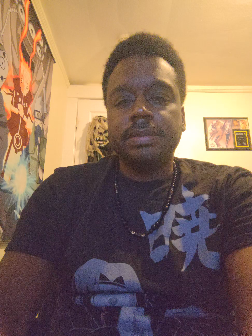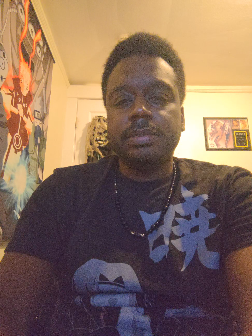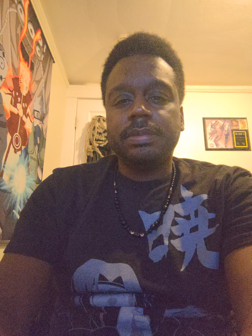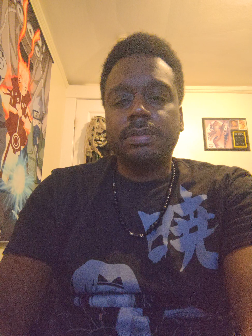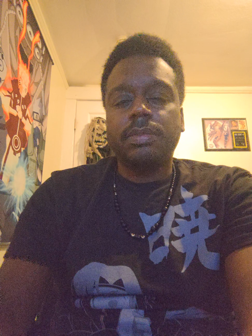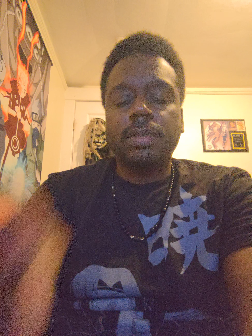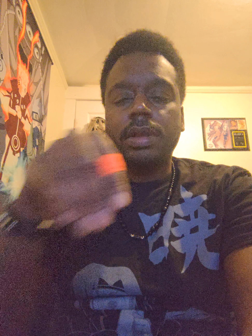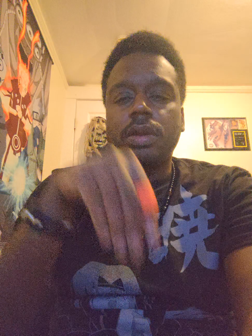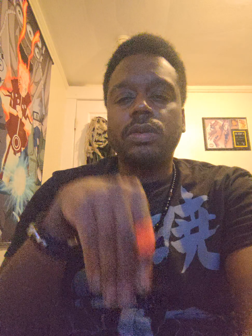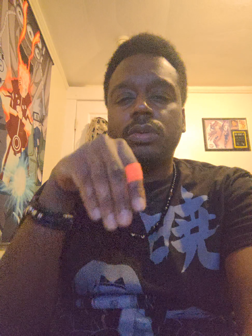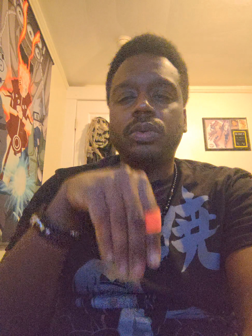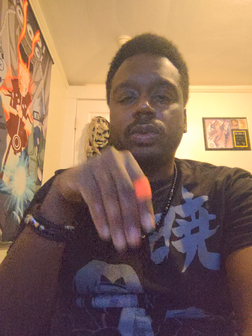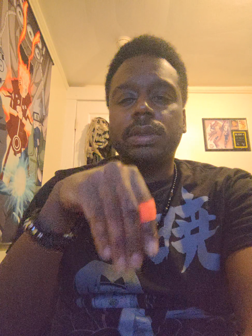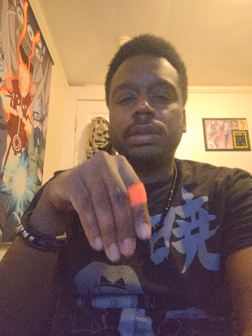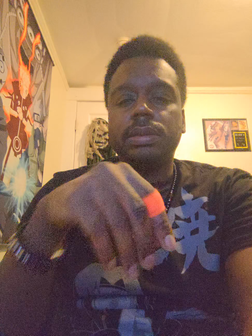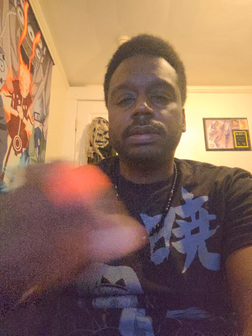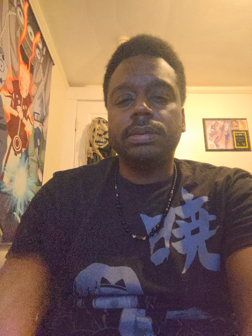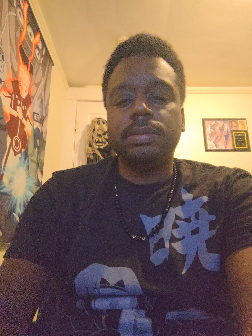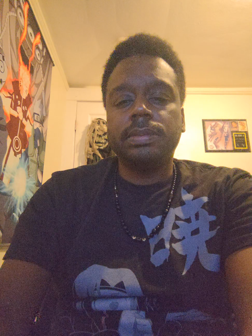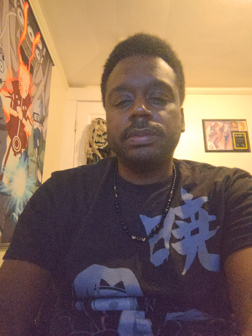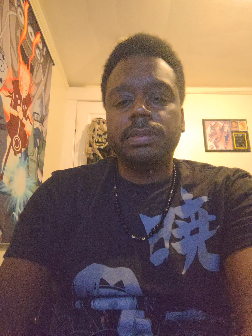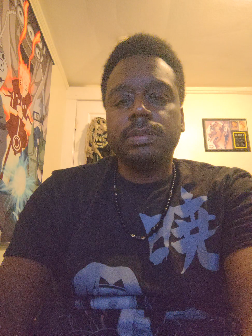into